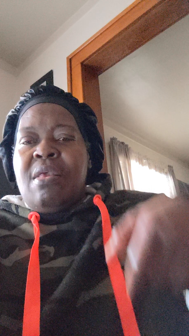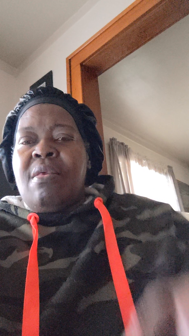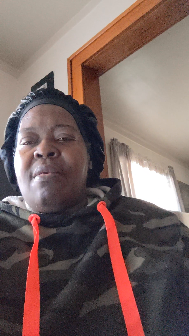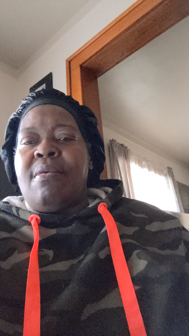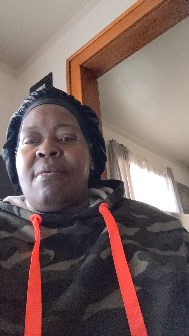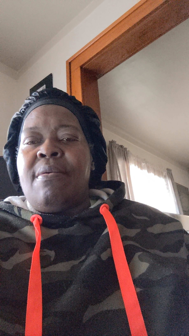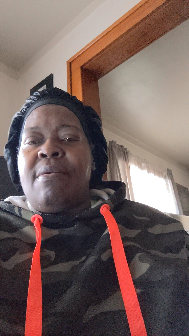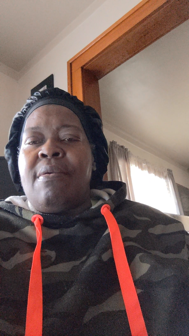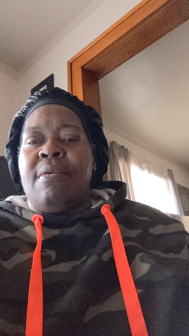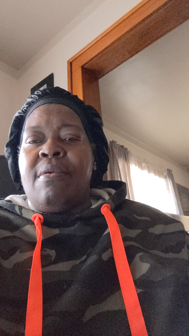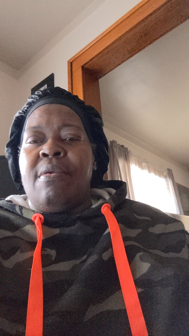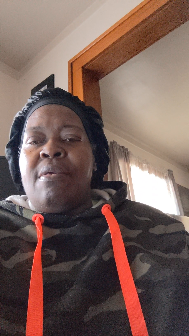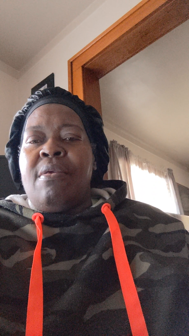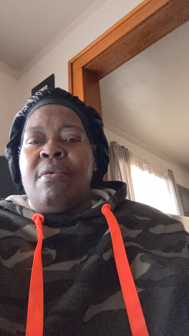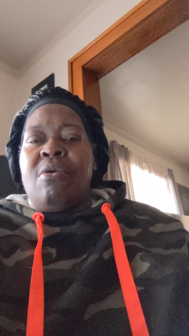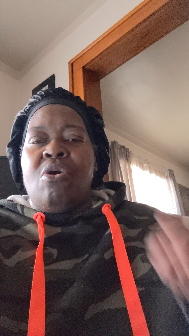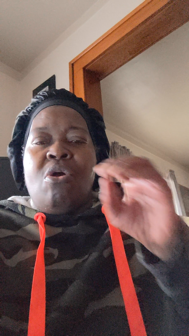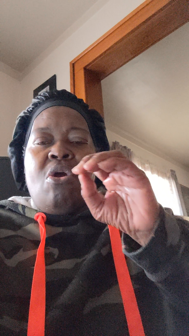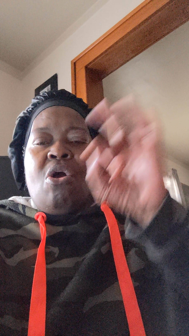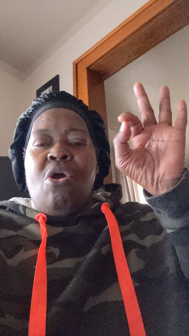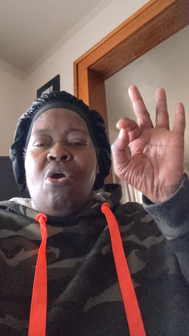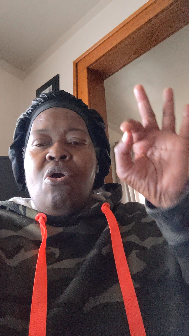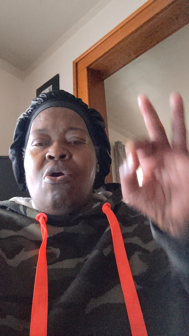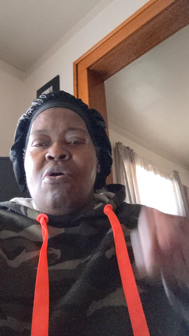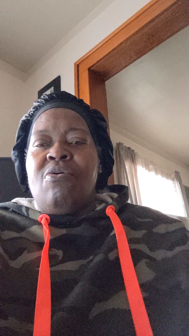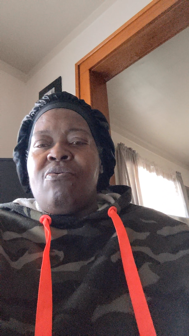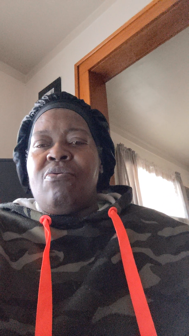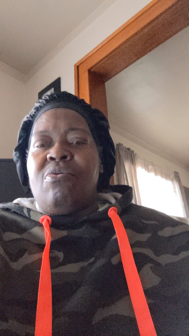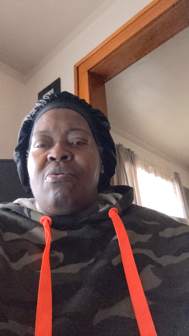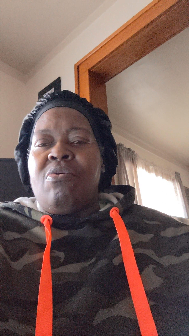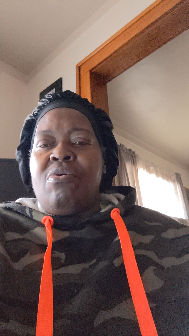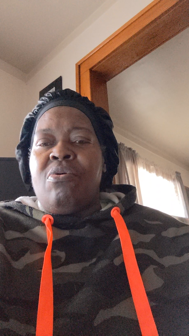off